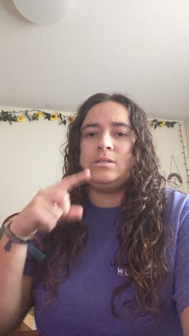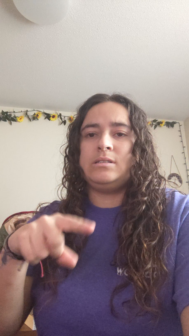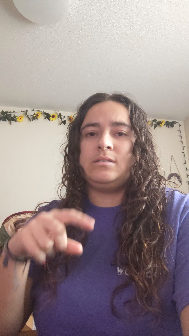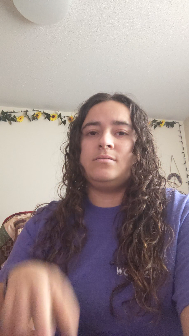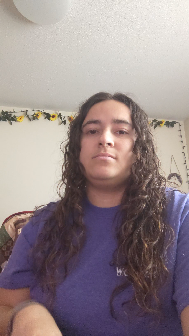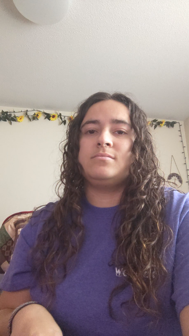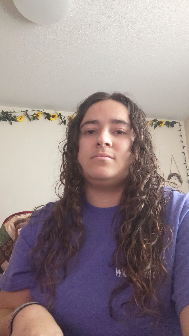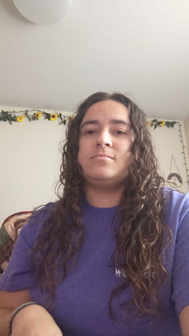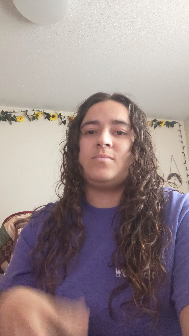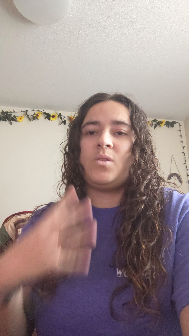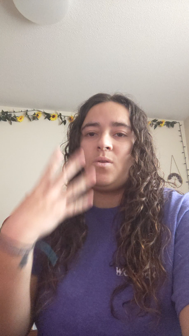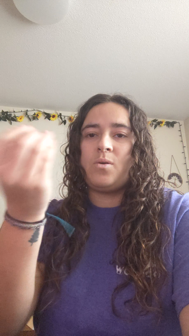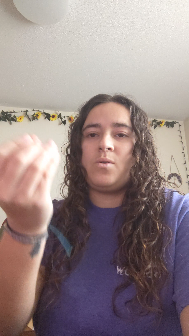going to